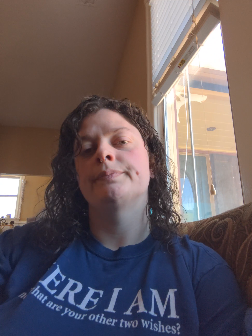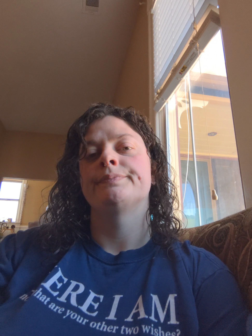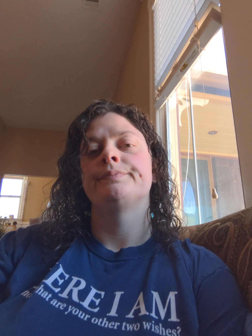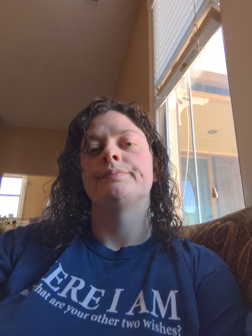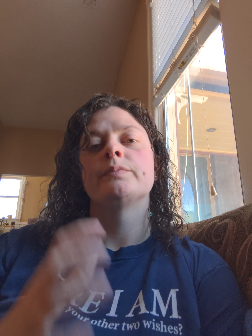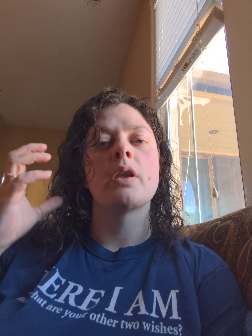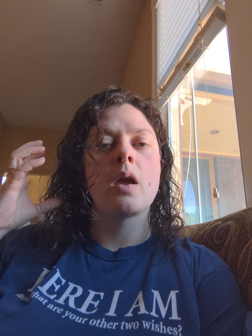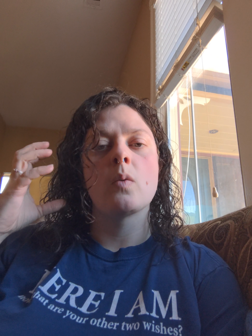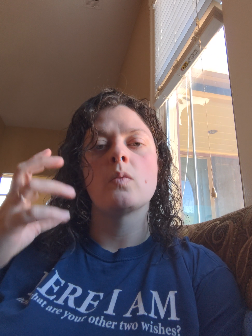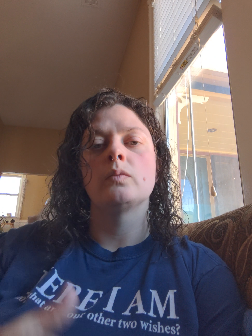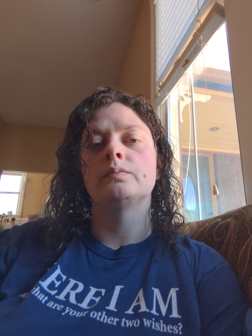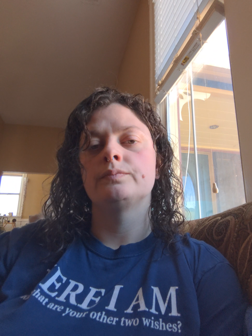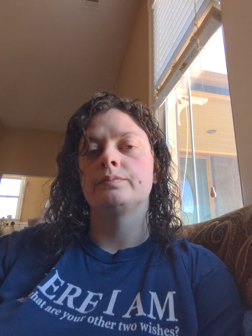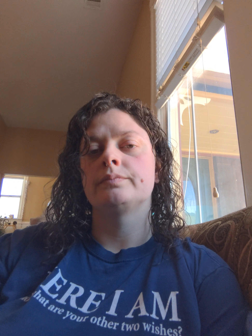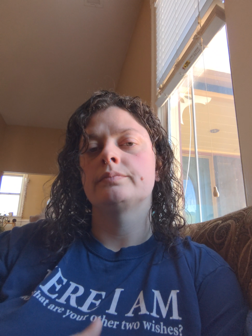radio